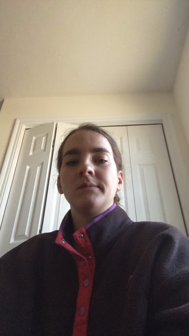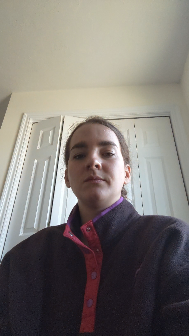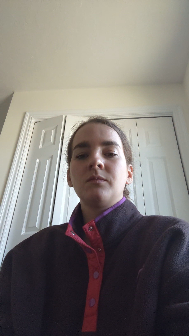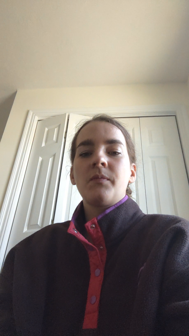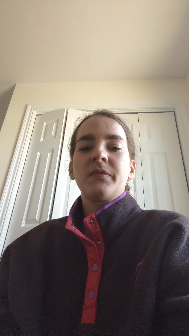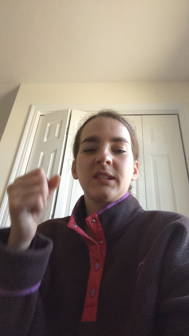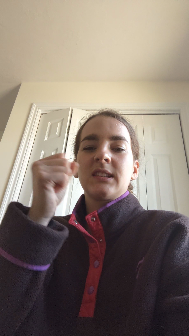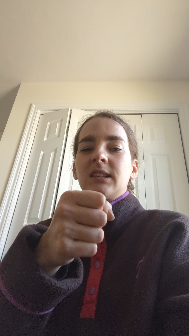hit